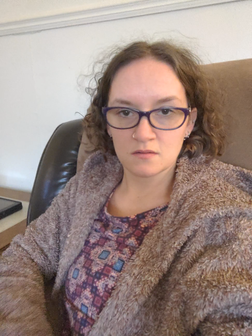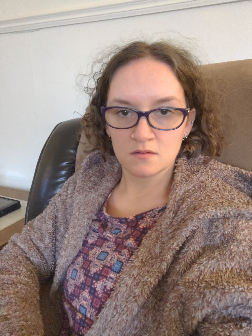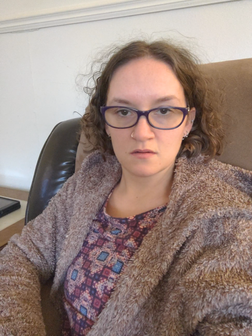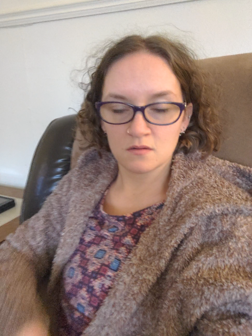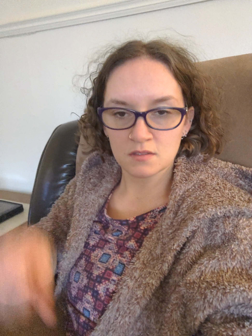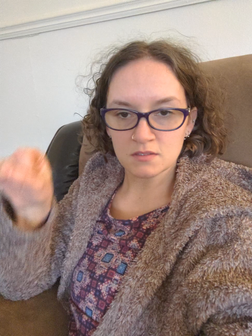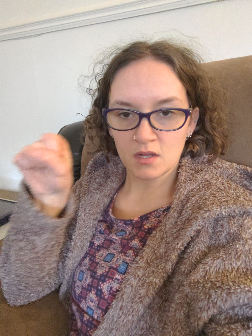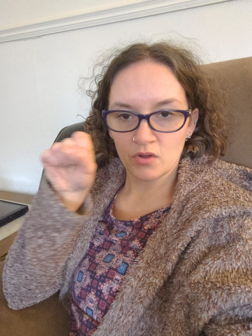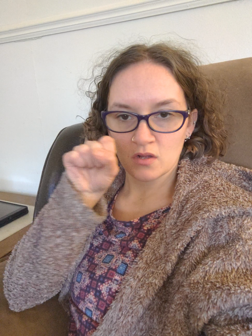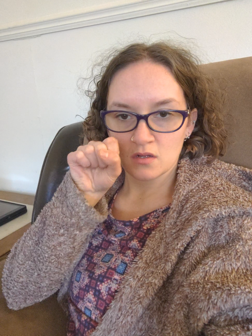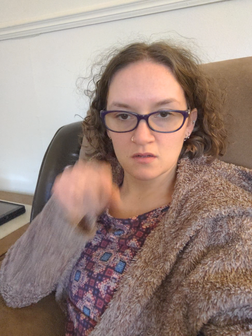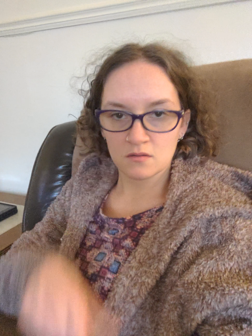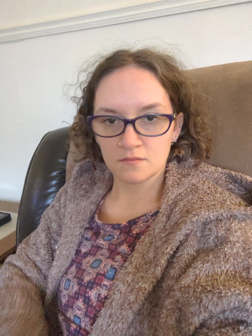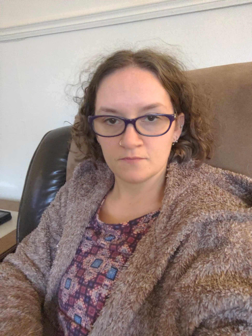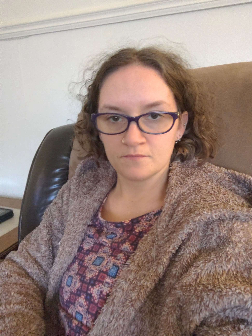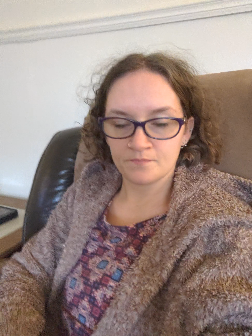carrot